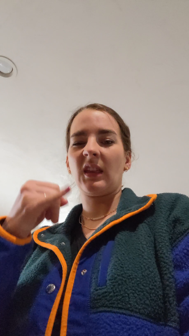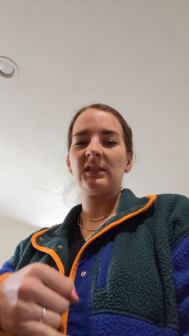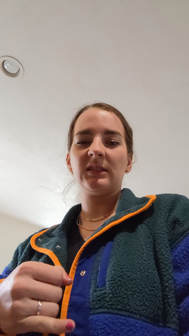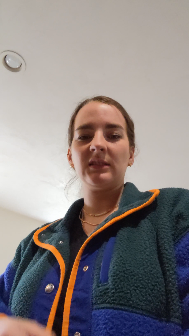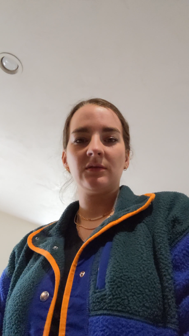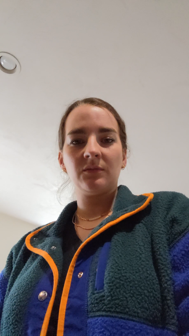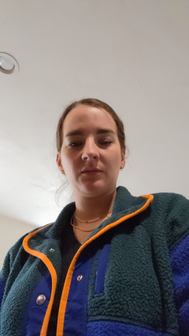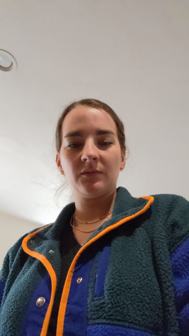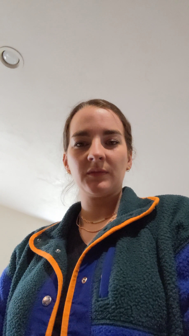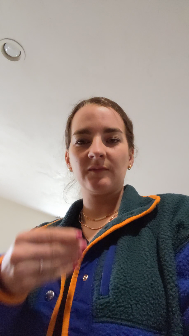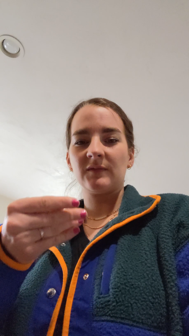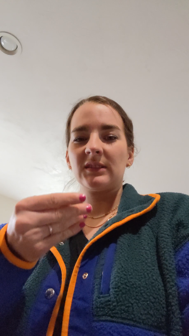feed